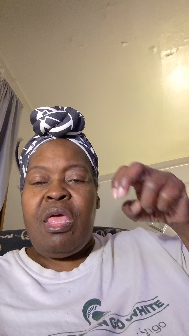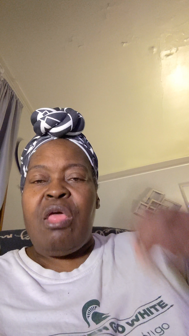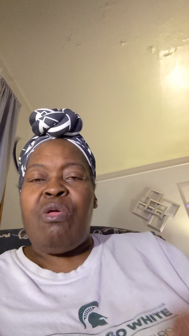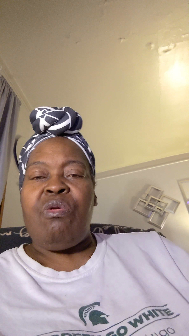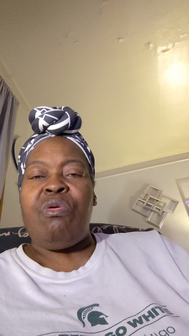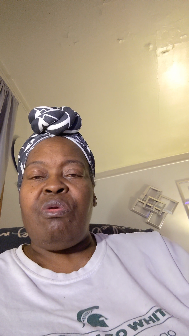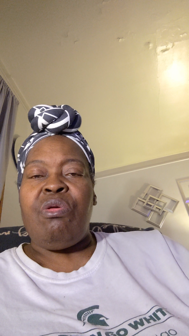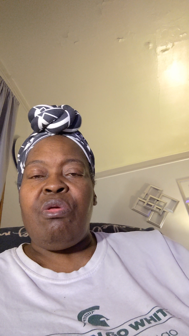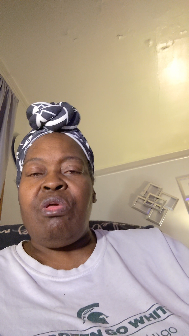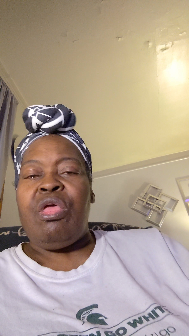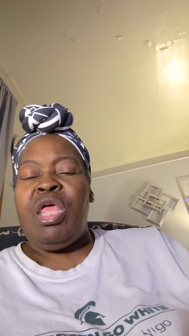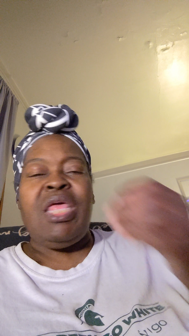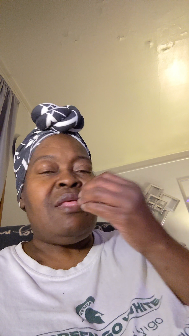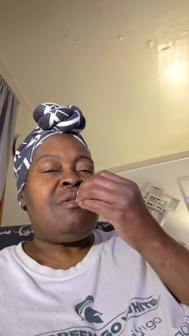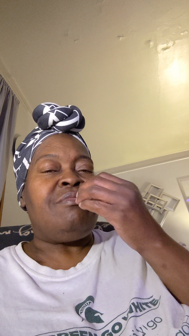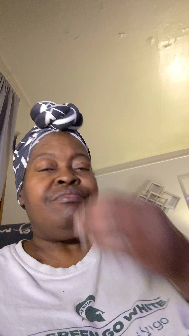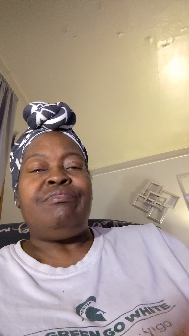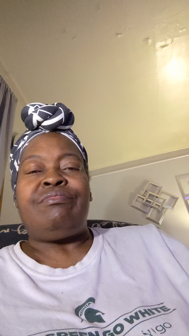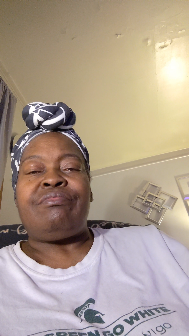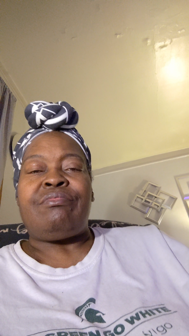eat